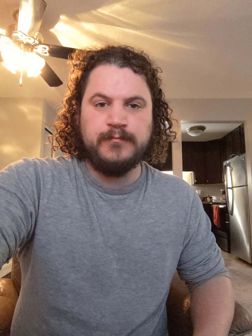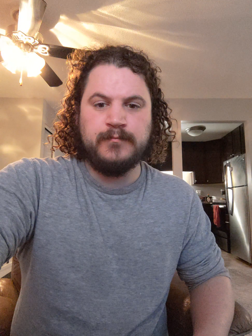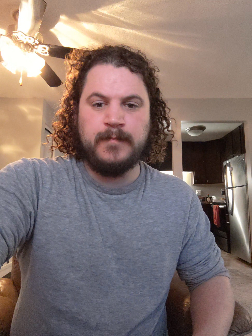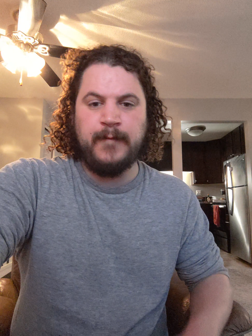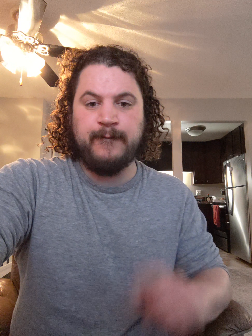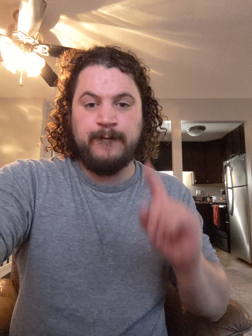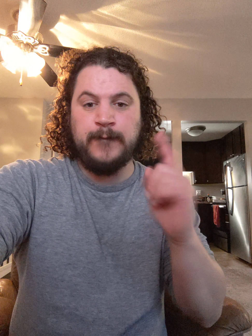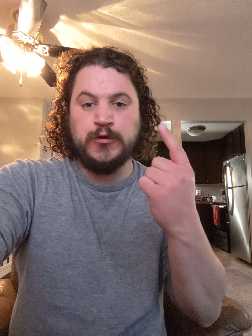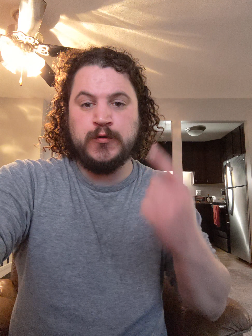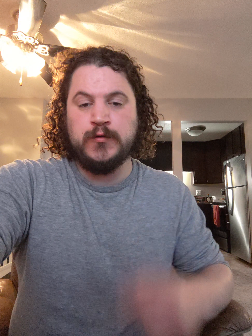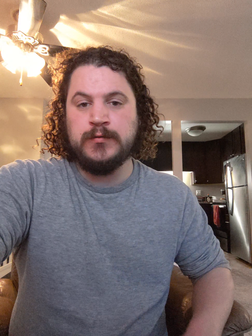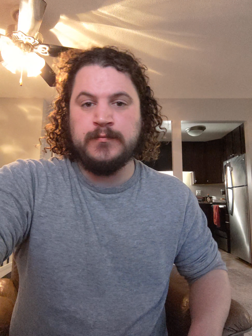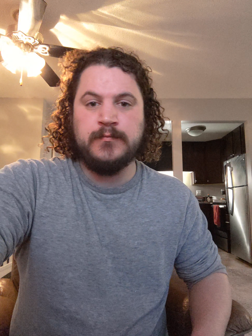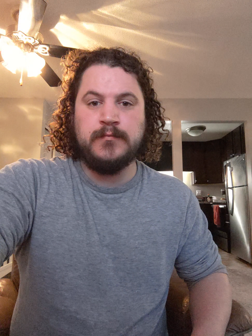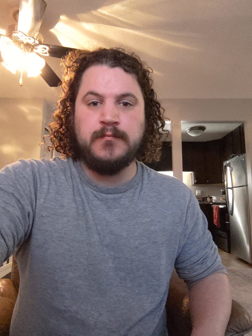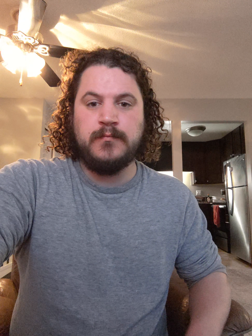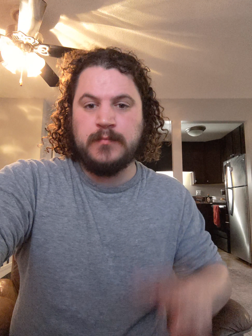first